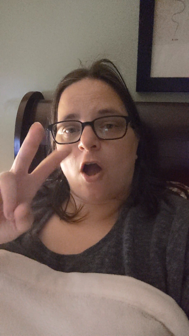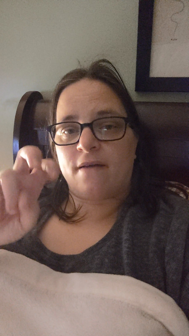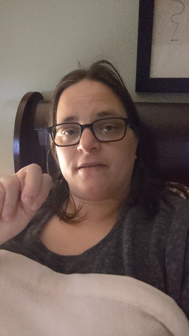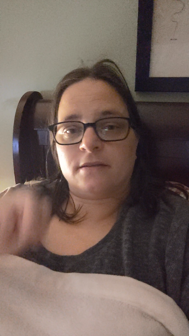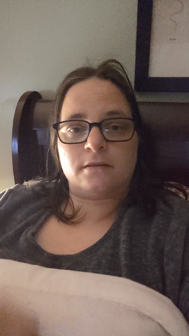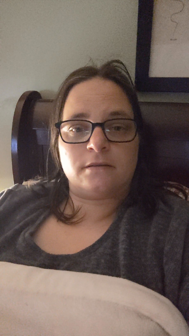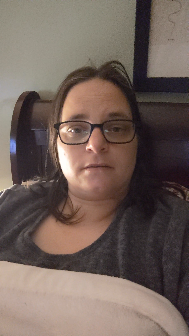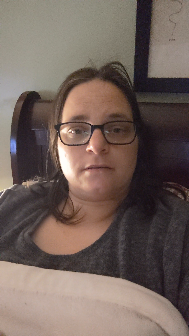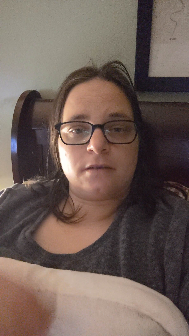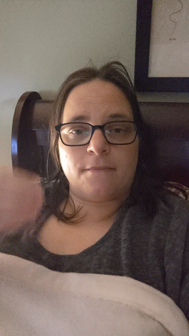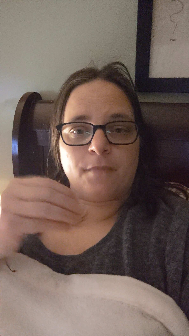more